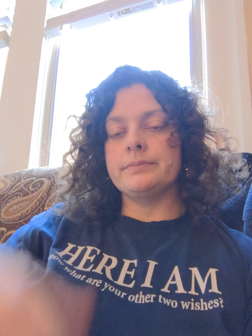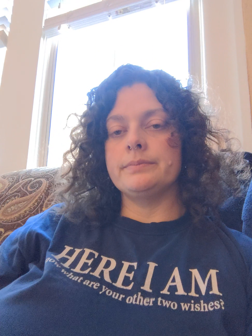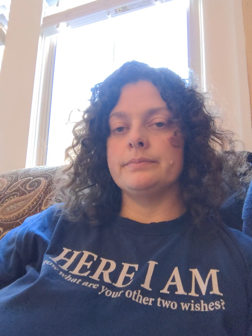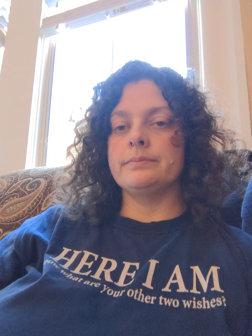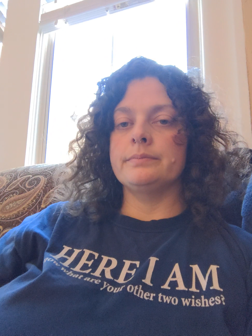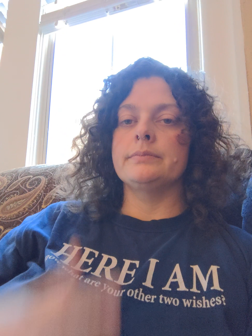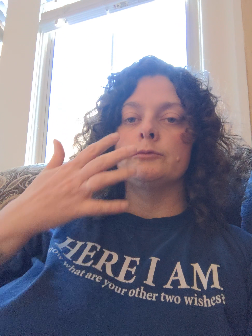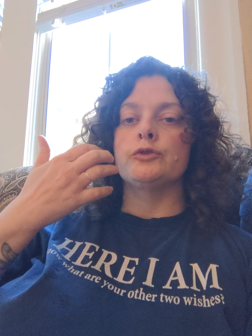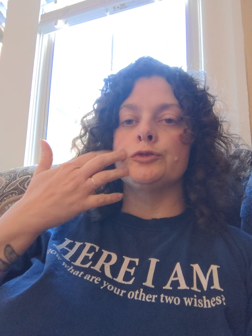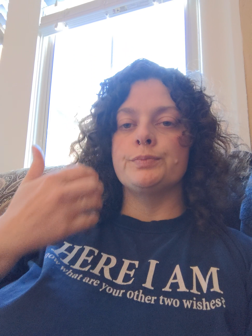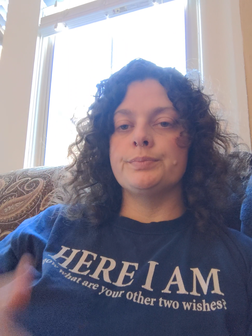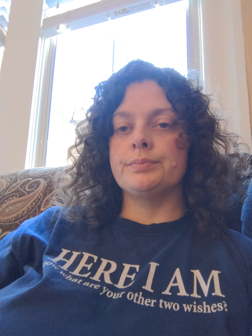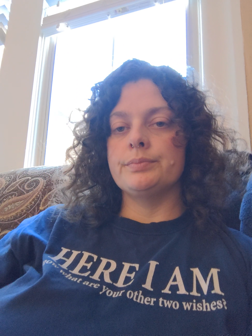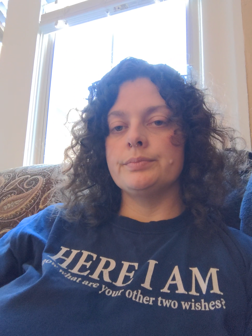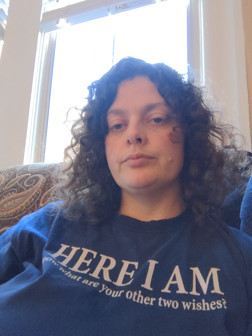tiger